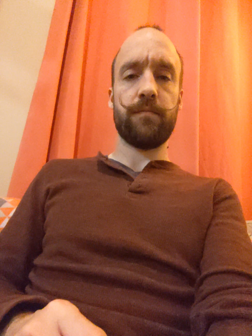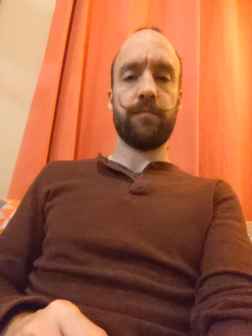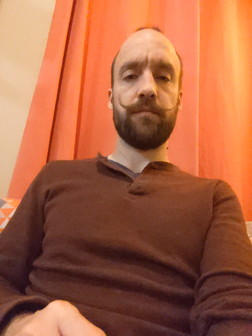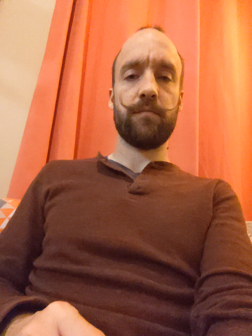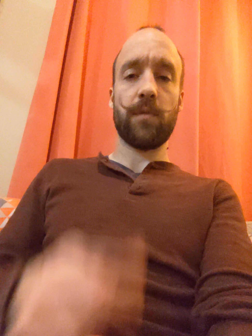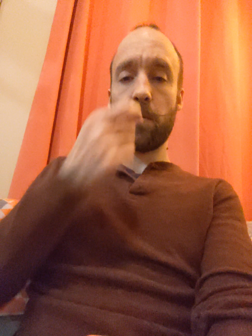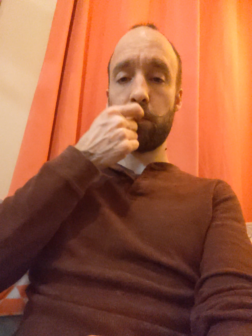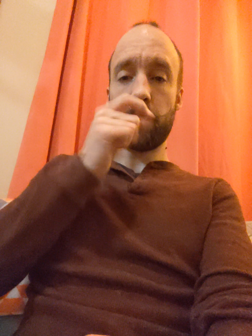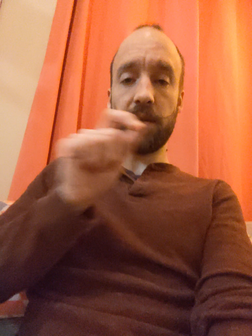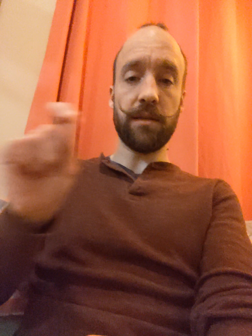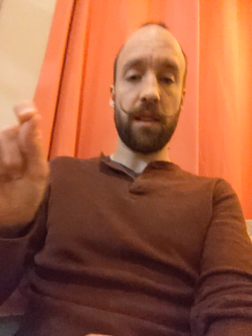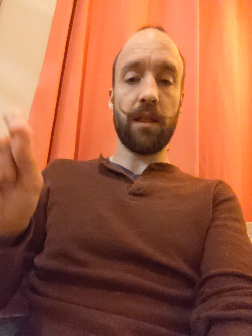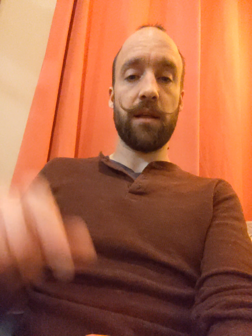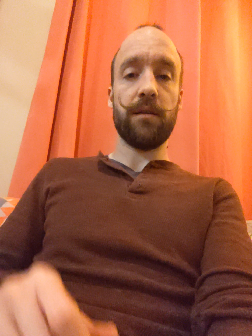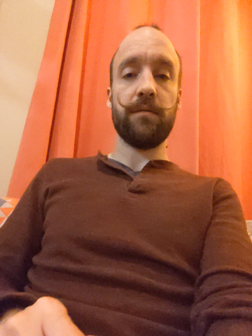pencil